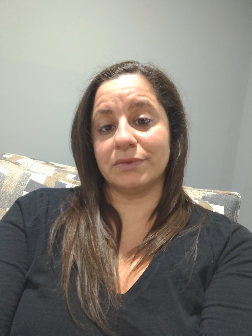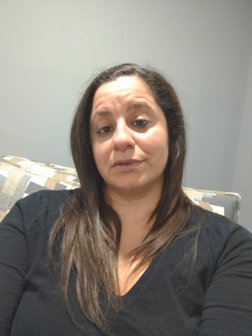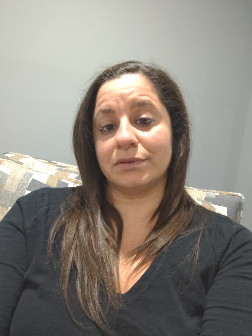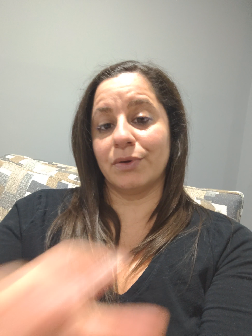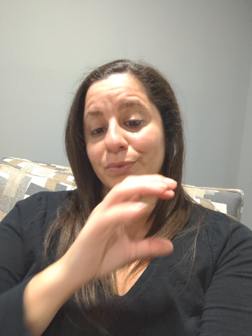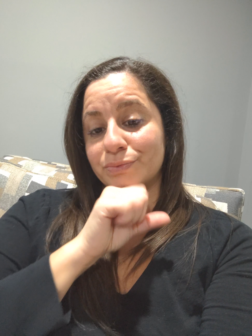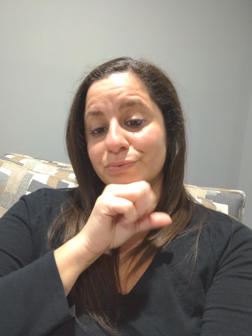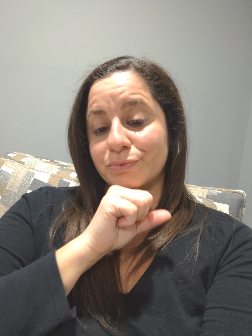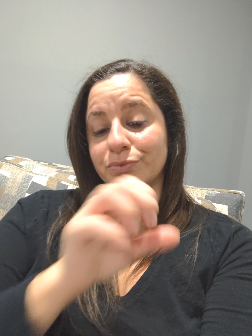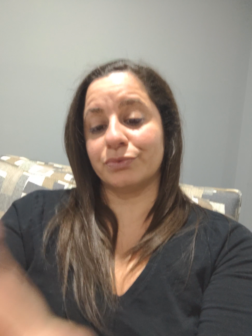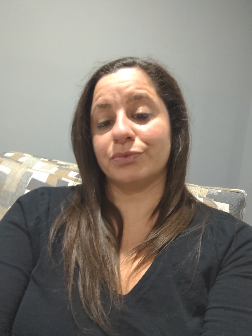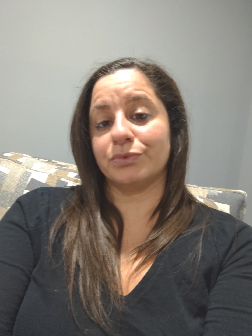orange